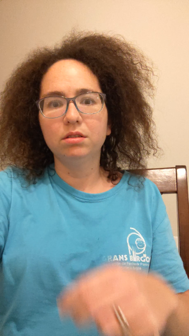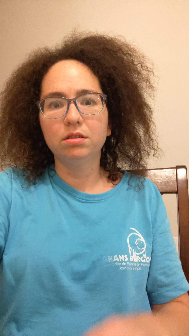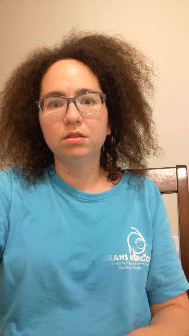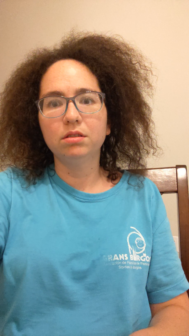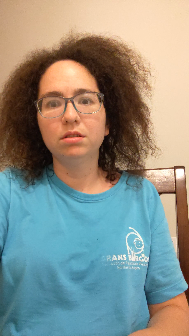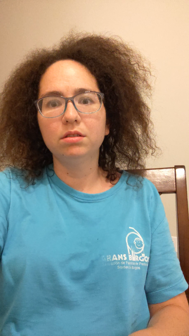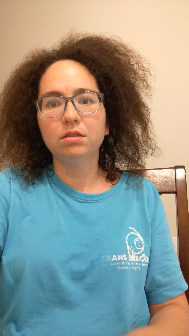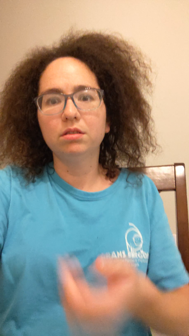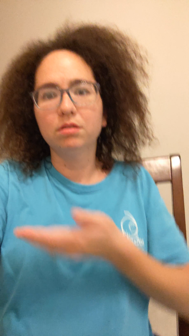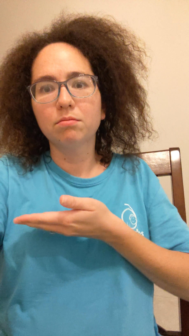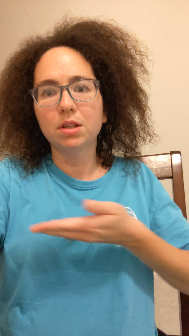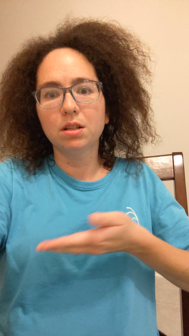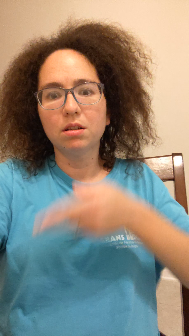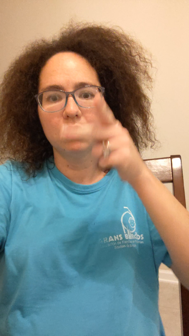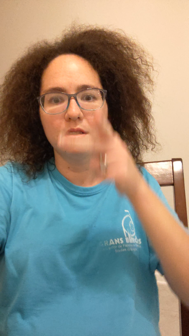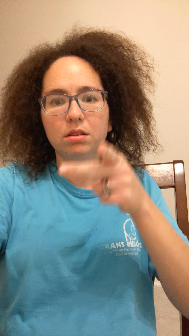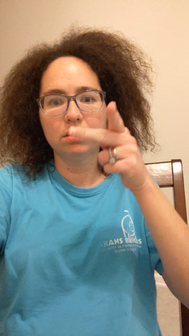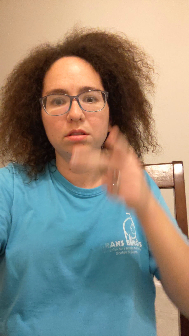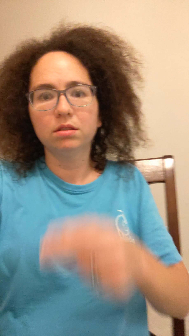babysitter